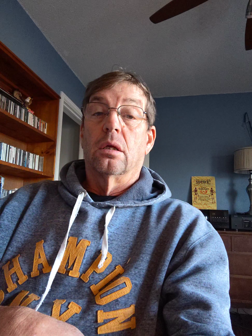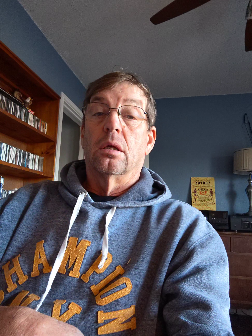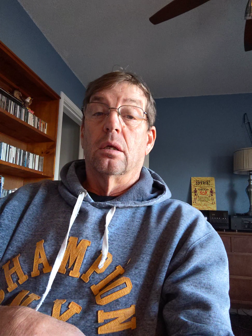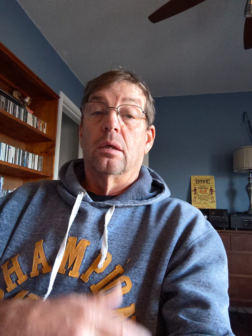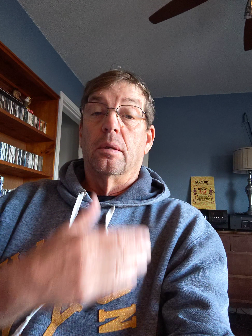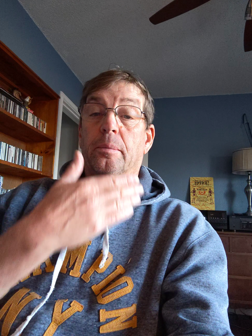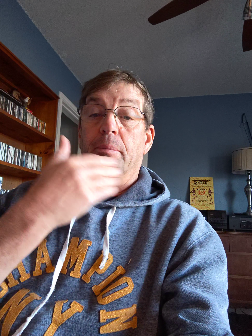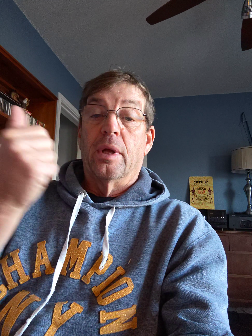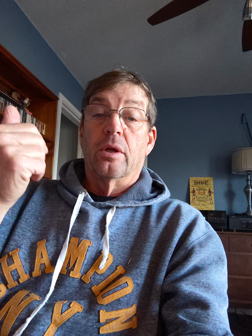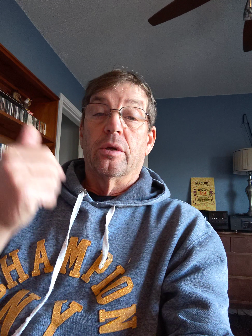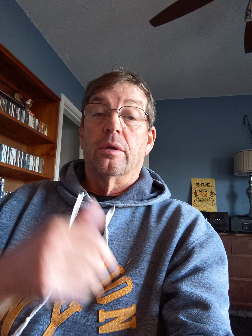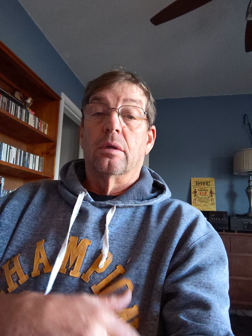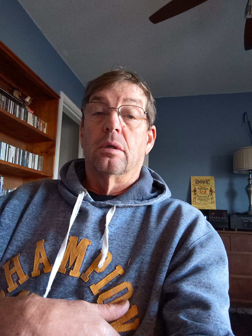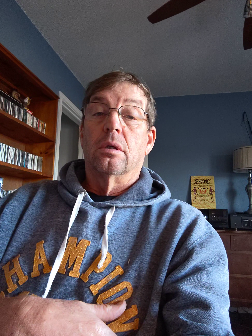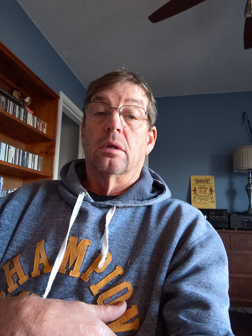better